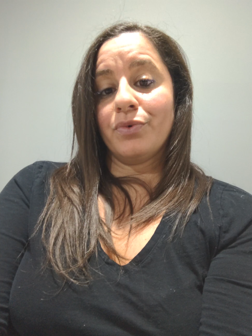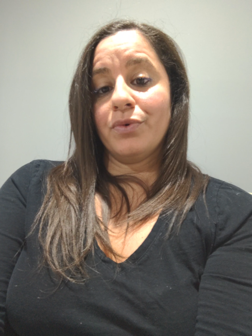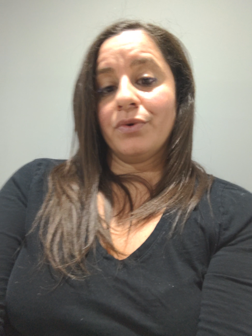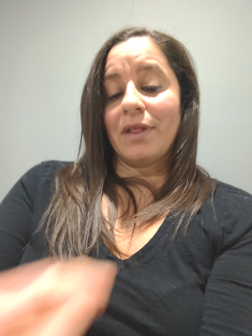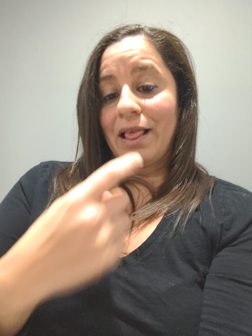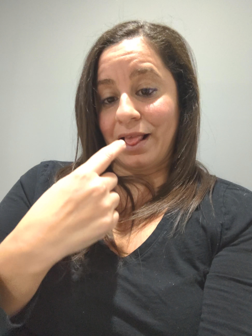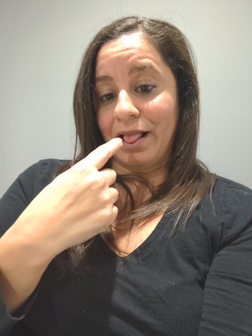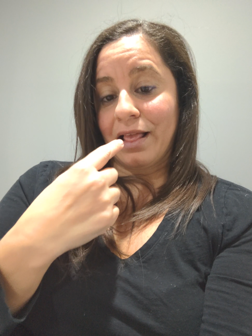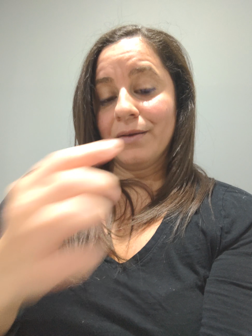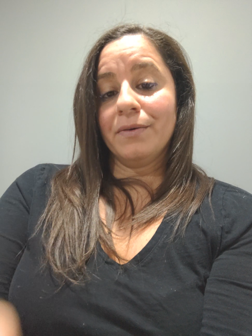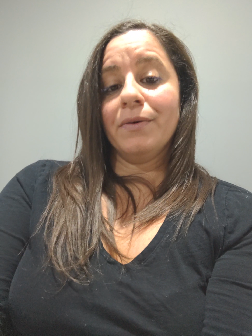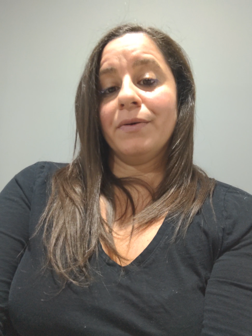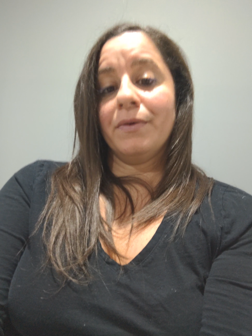tongue